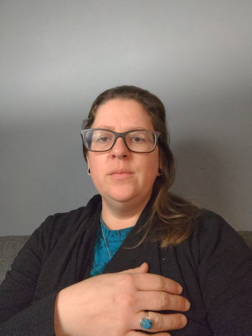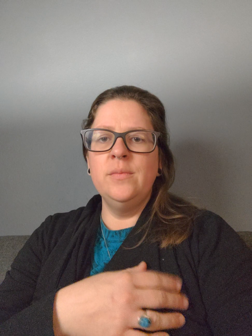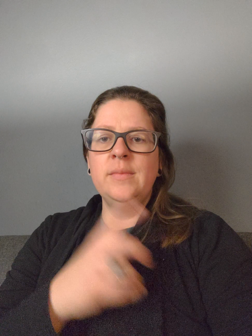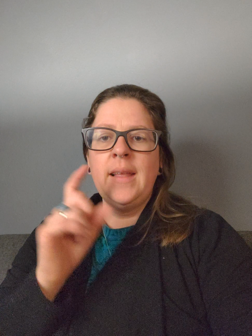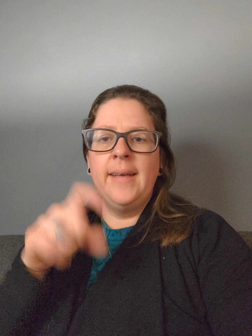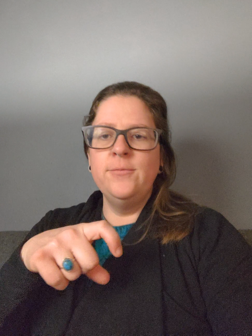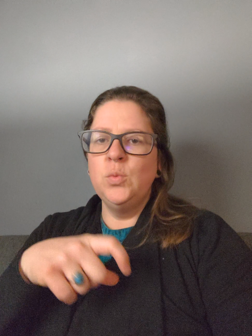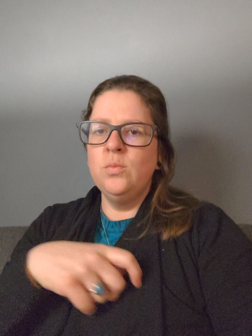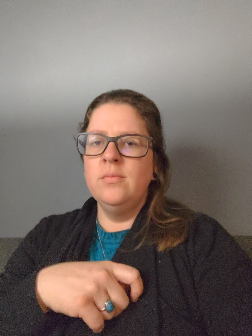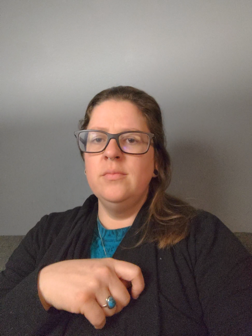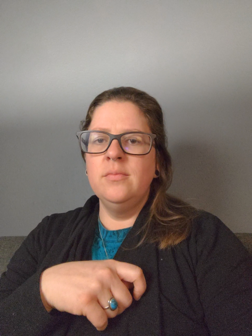have to